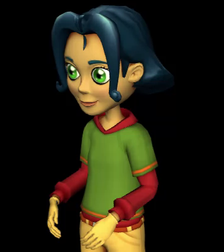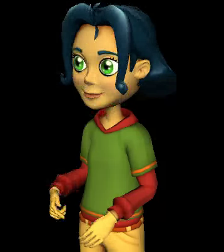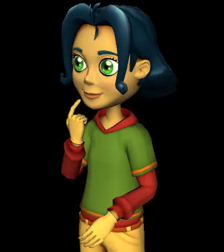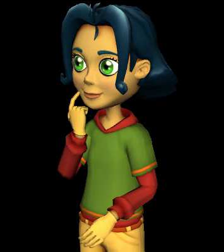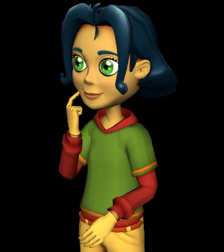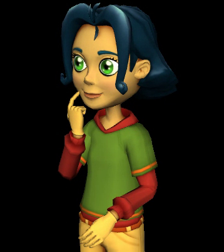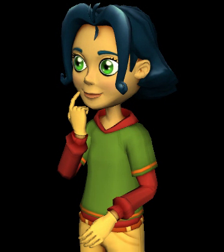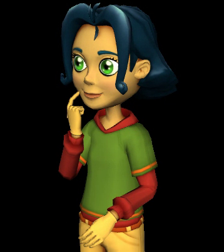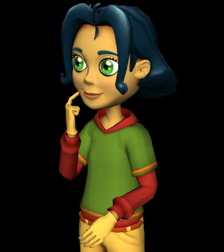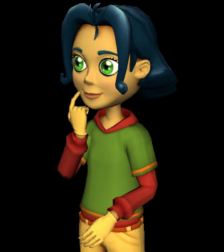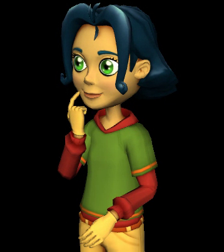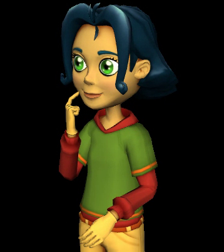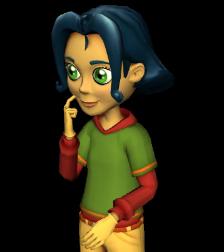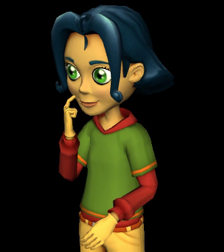سكر